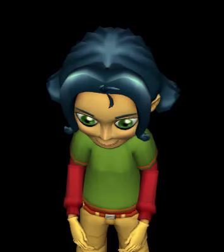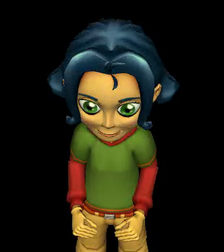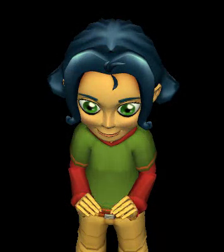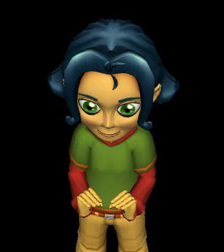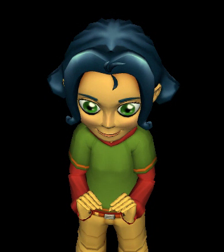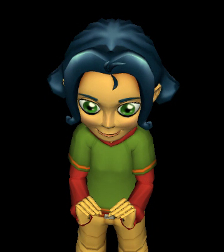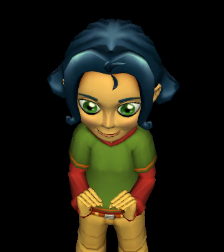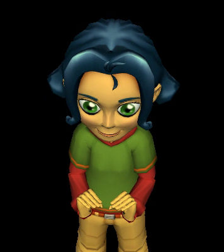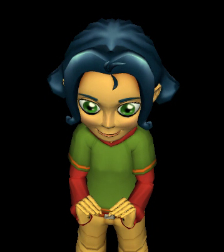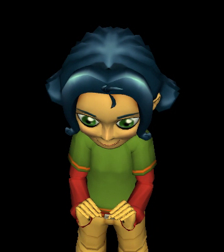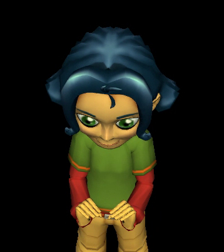يتعلم